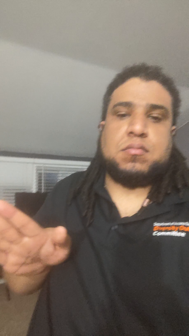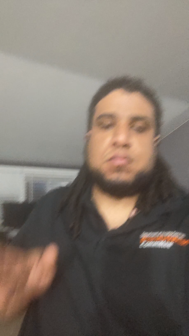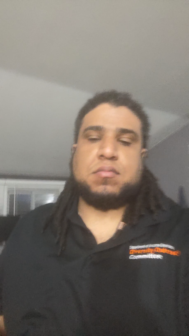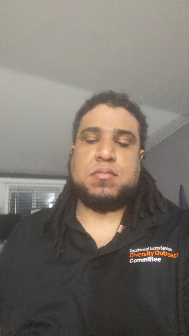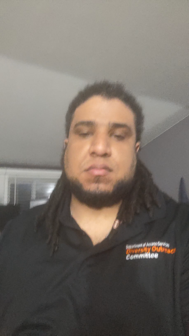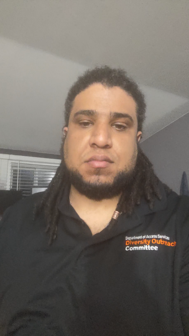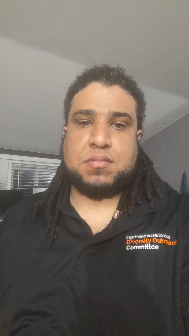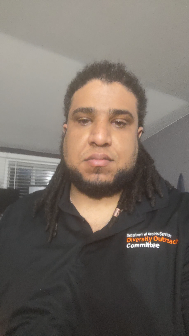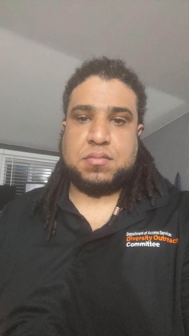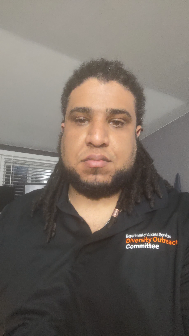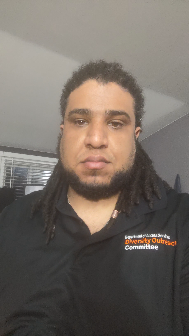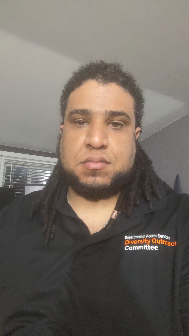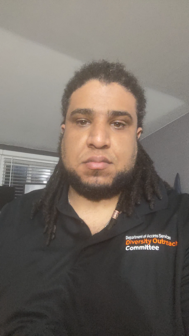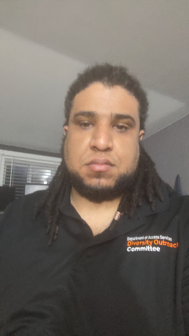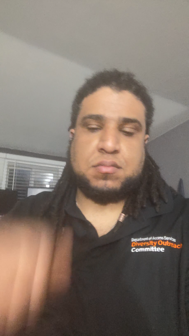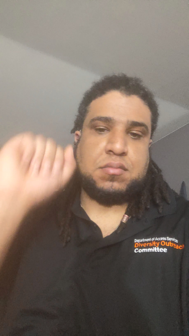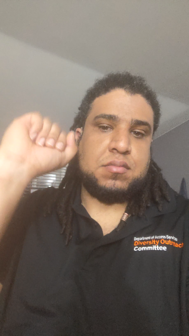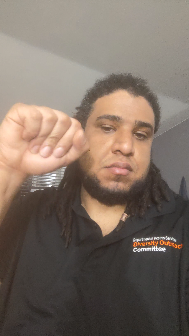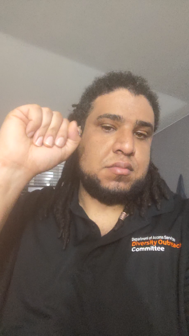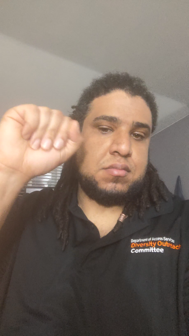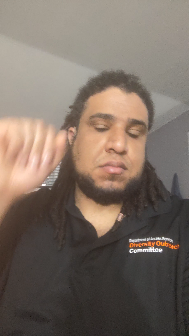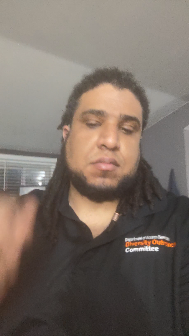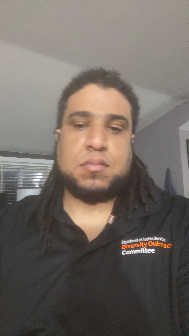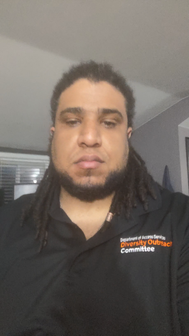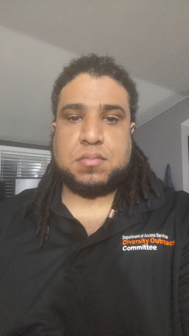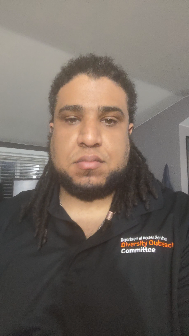knock